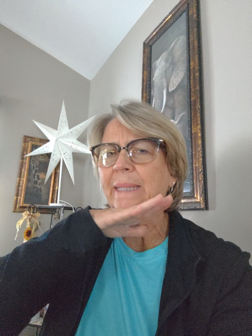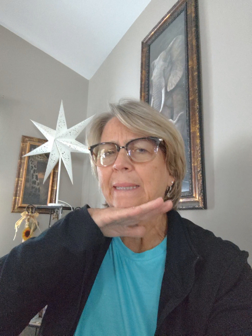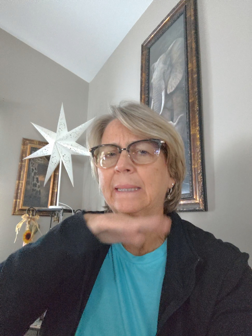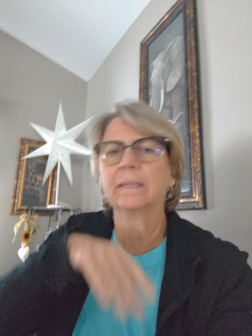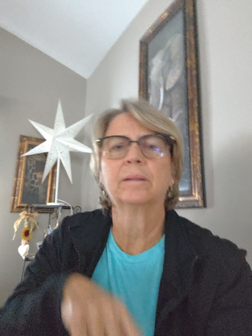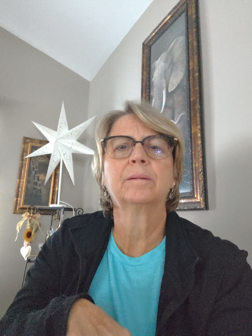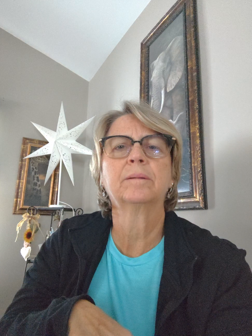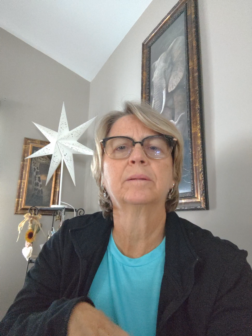pig